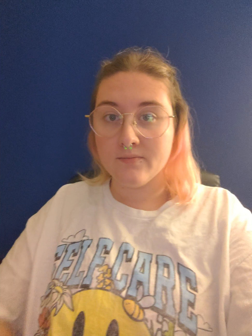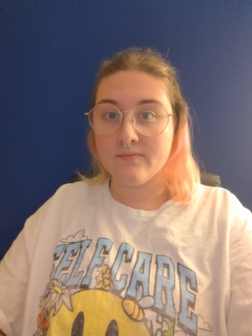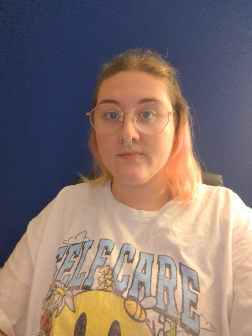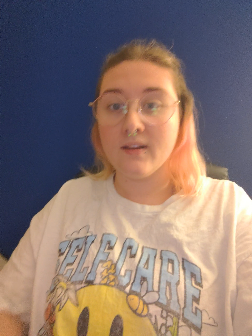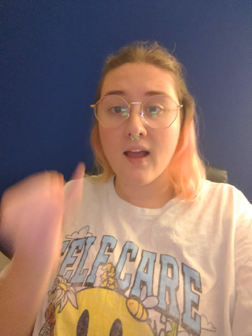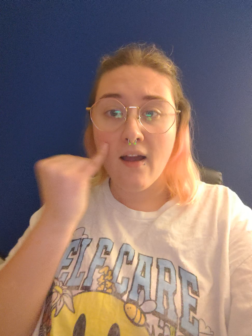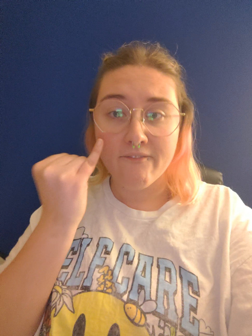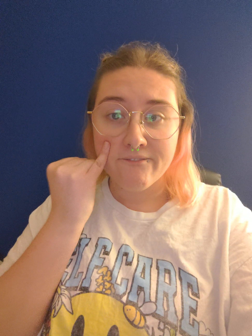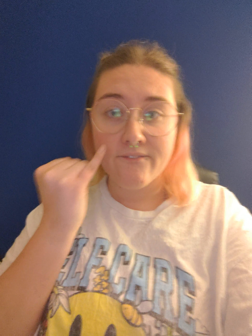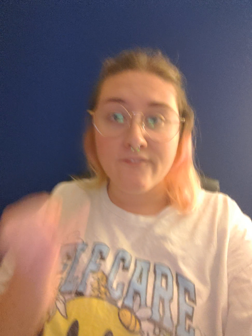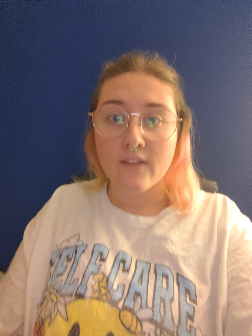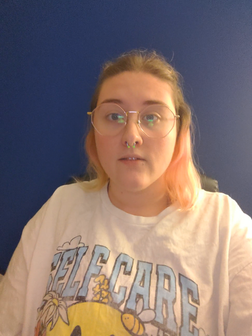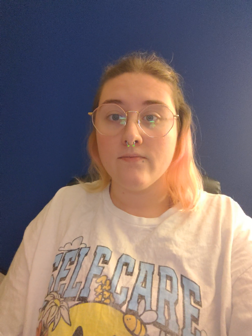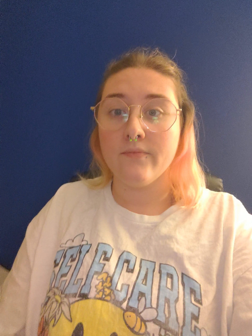if